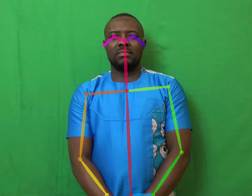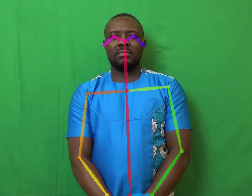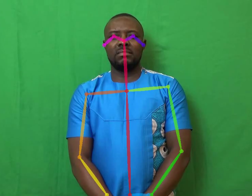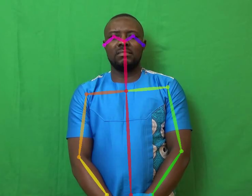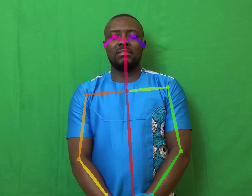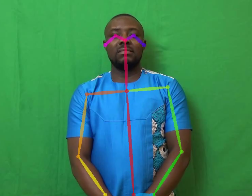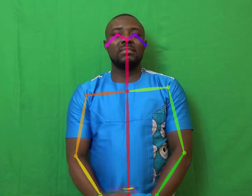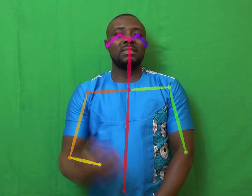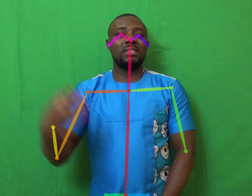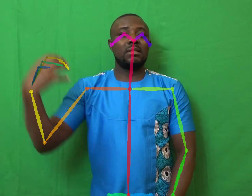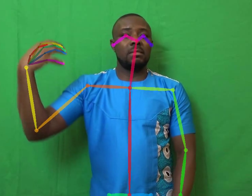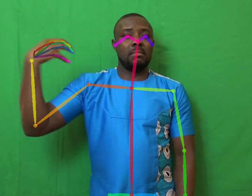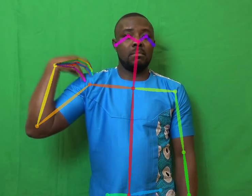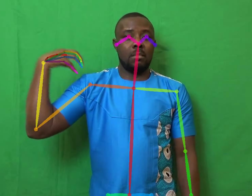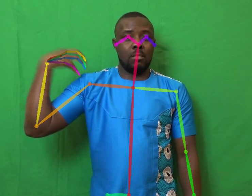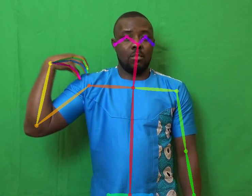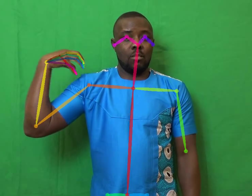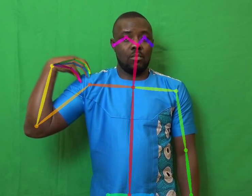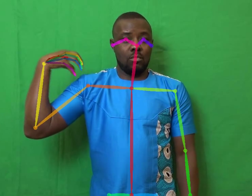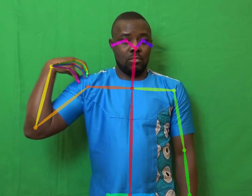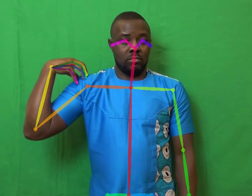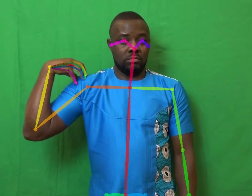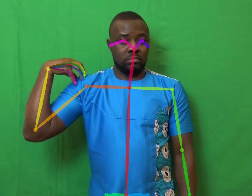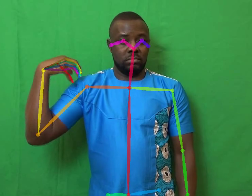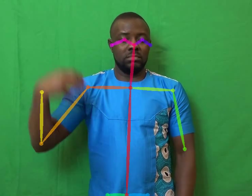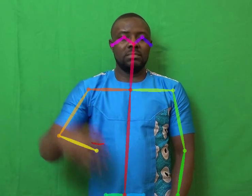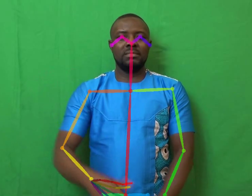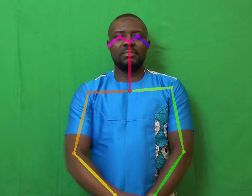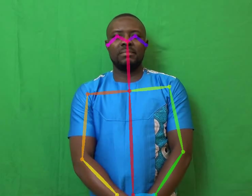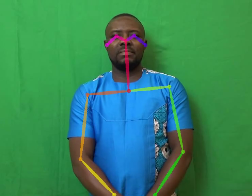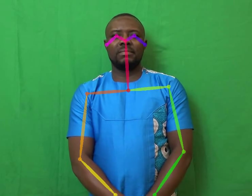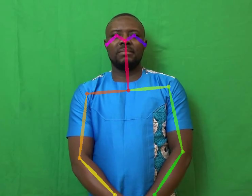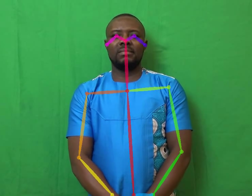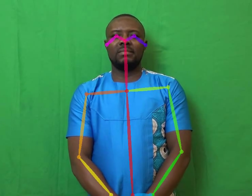boss or master